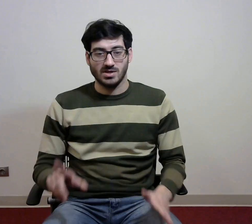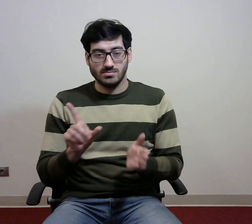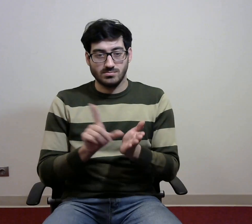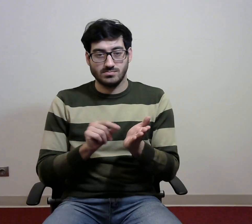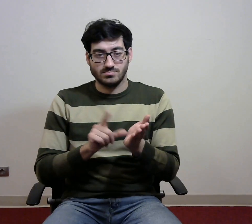pensiya